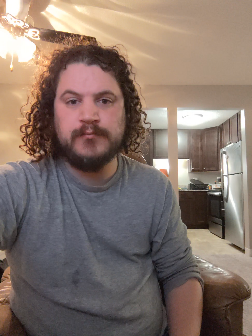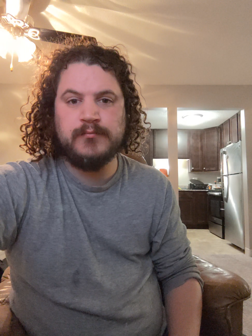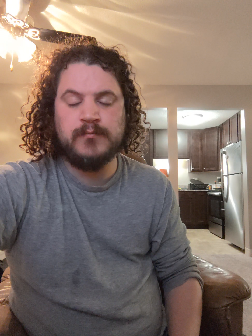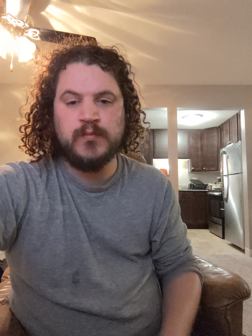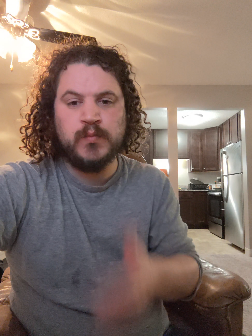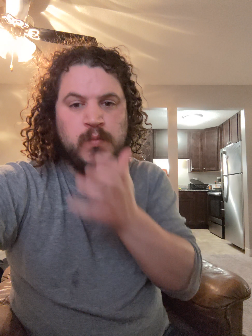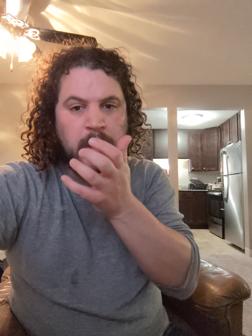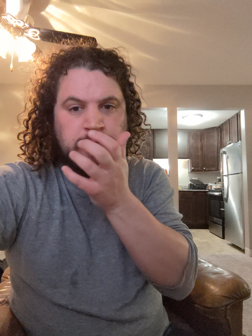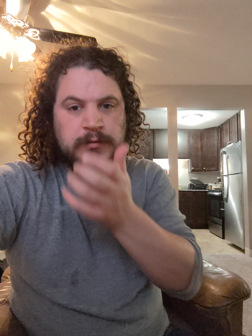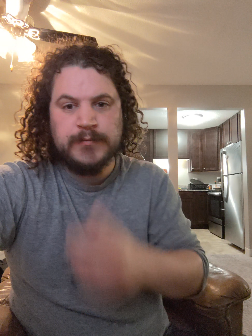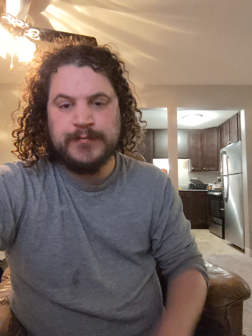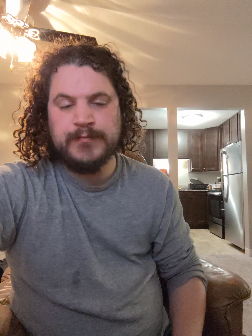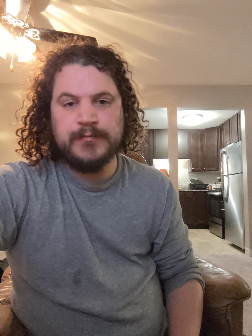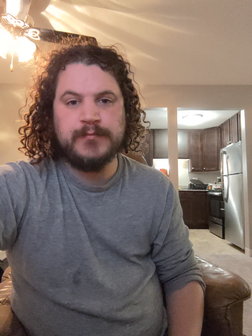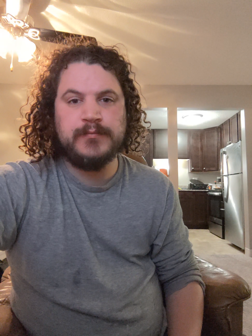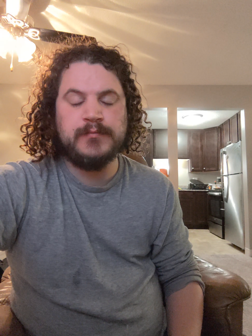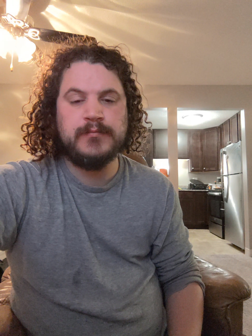grass